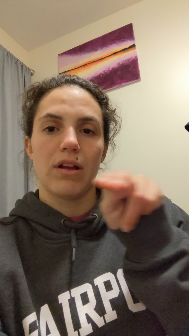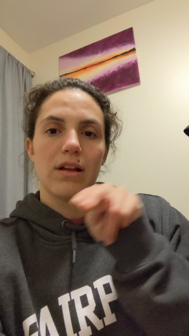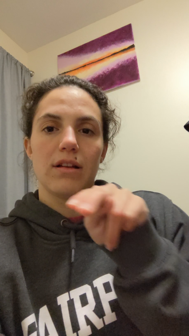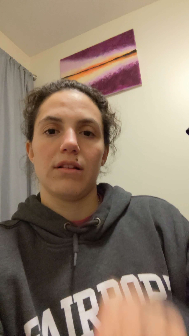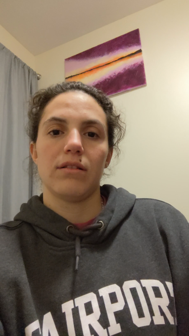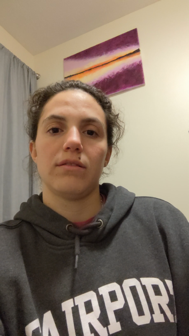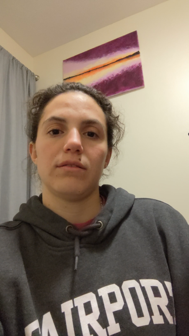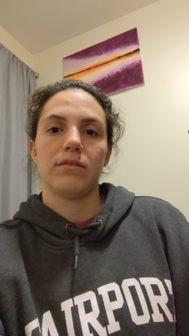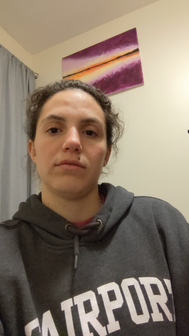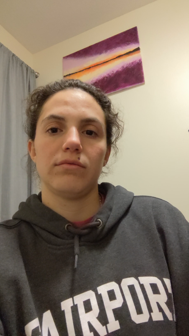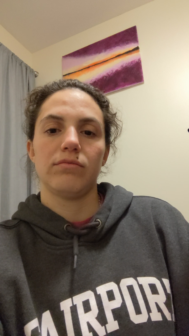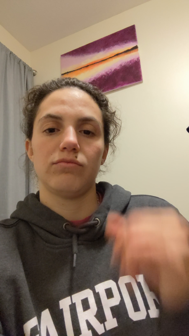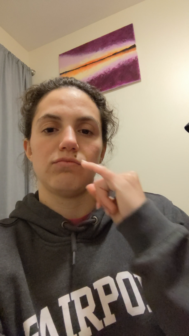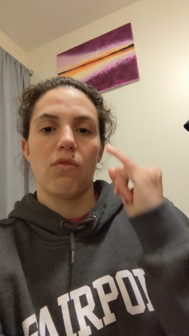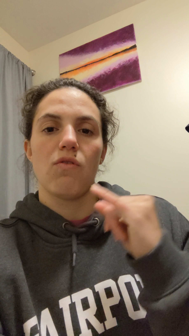draw